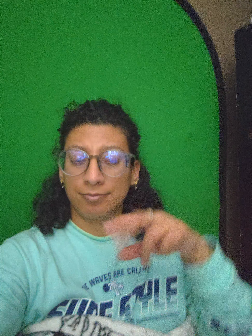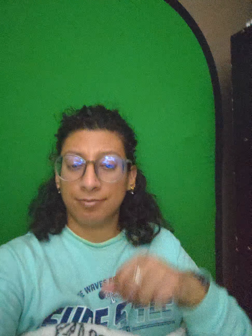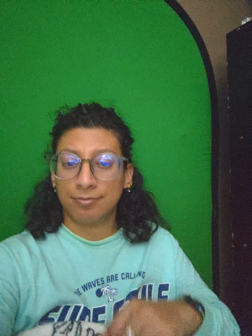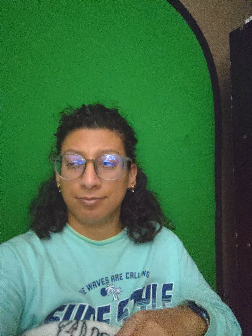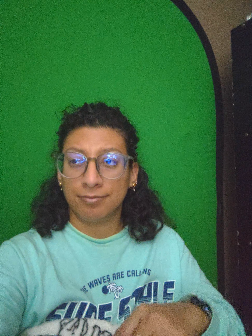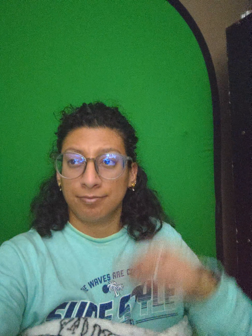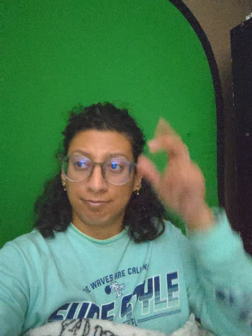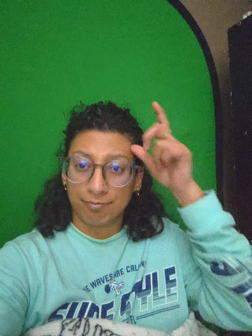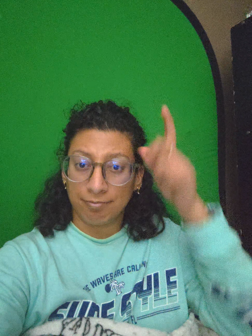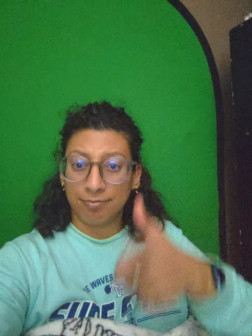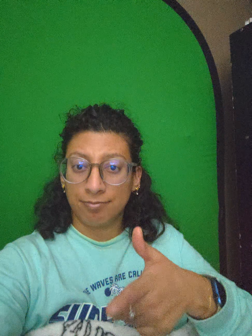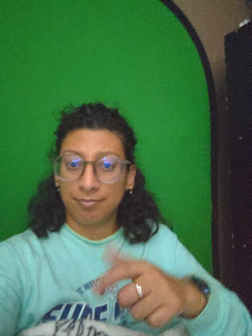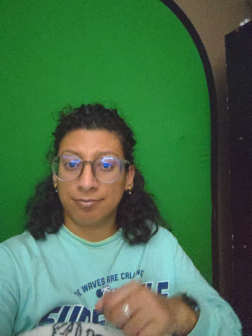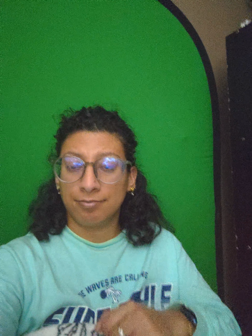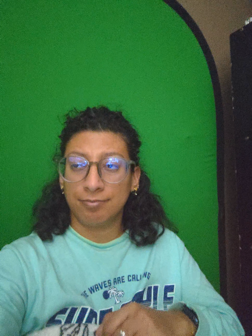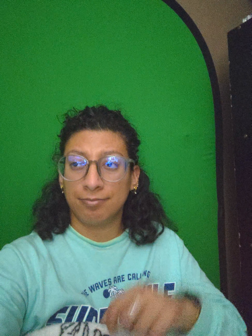brother